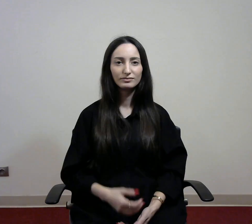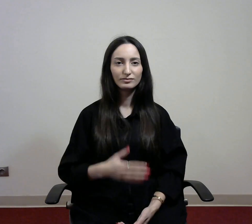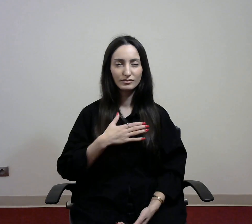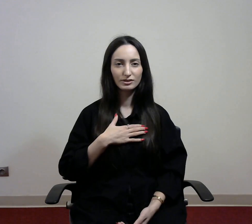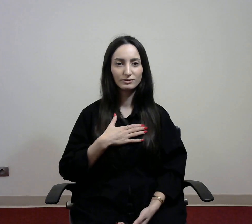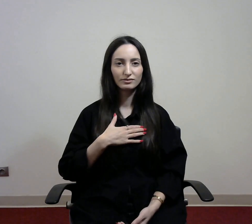mən